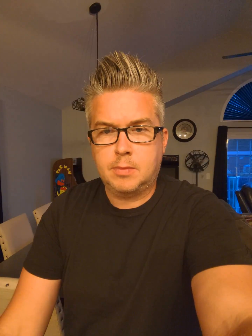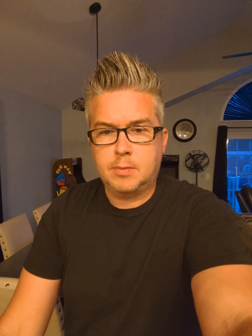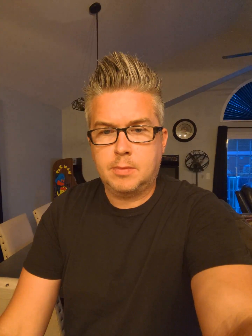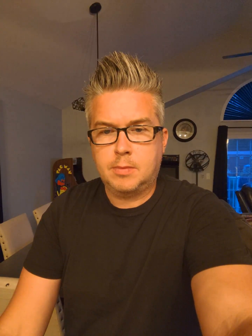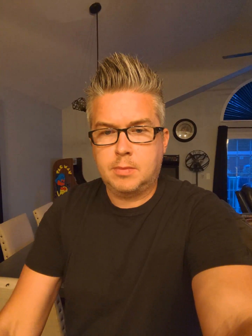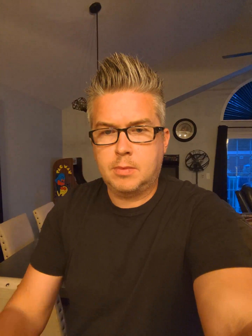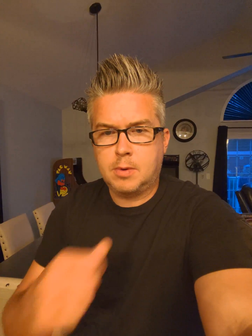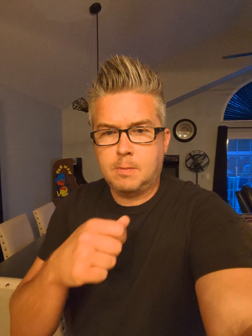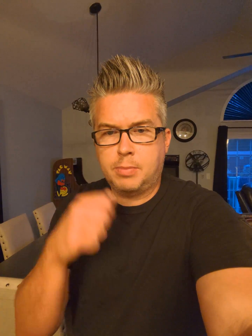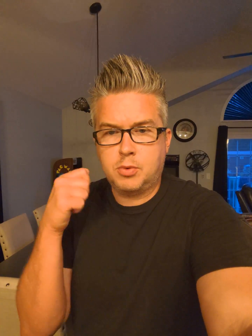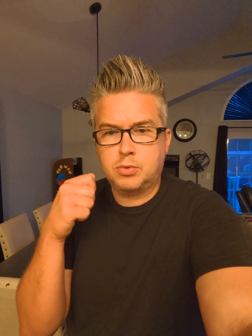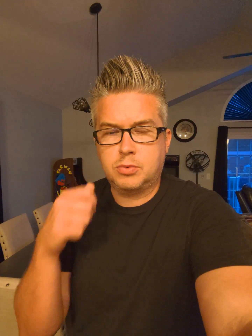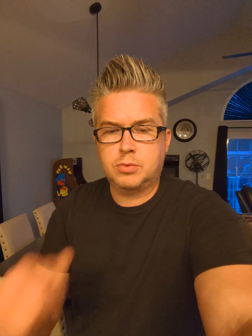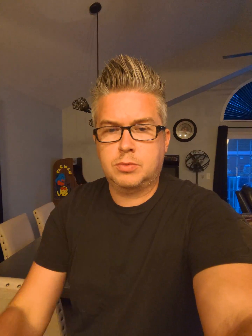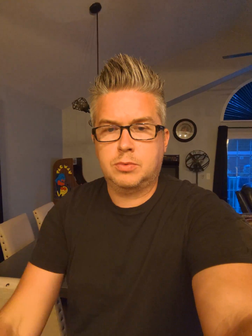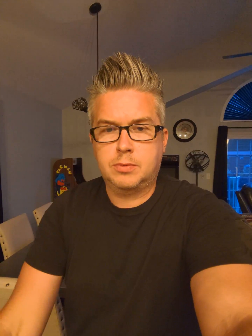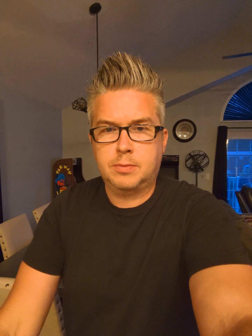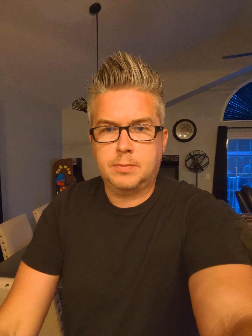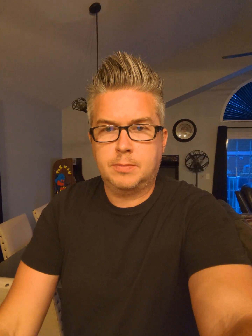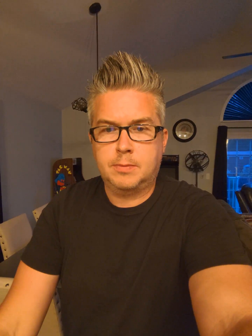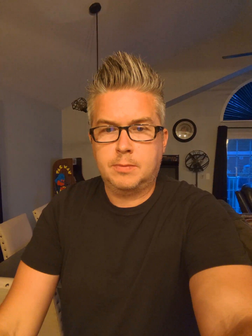pull